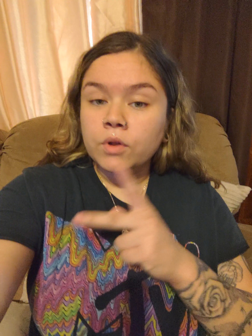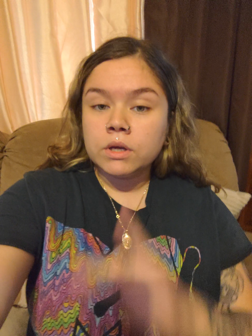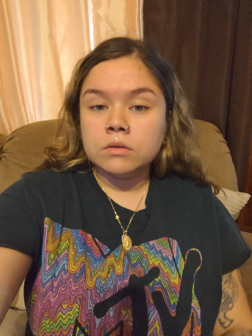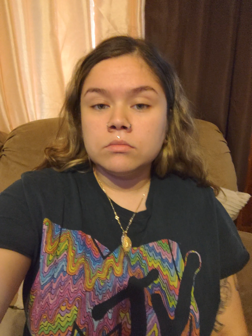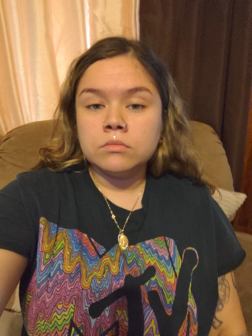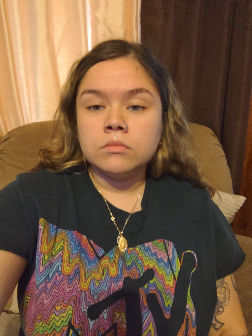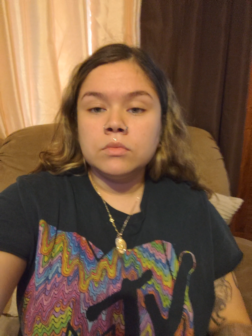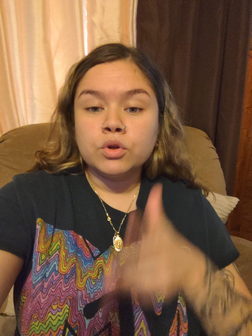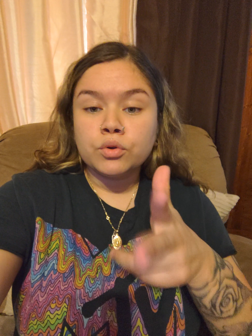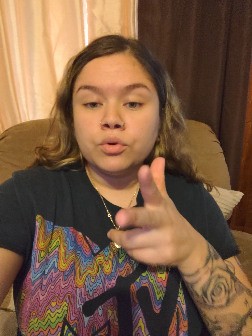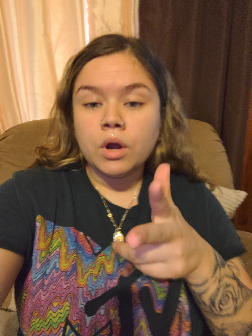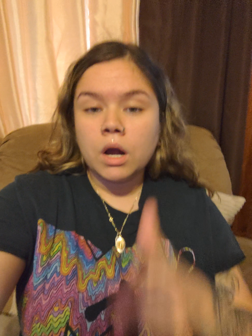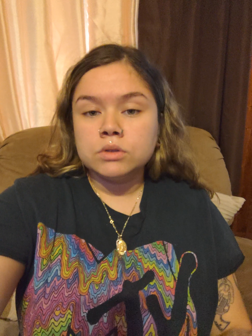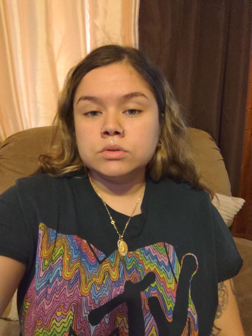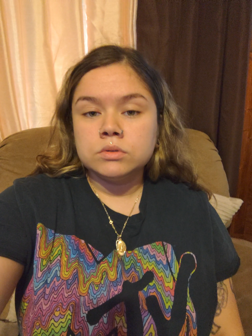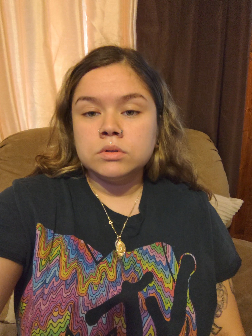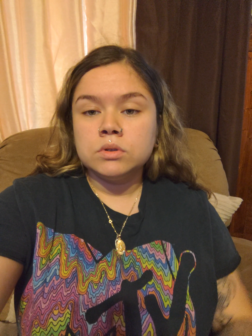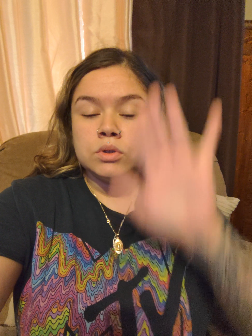garage